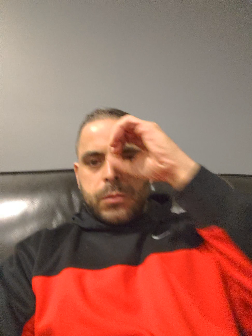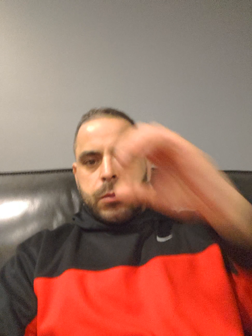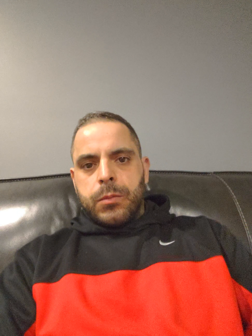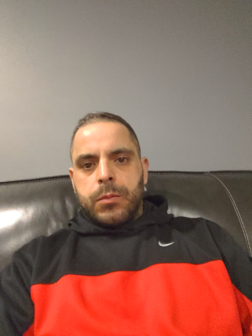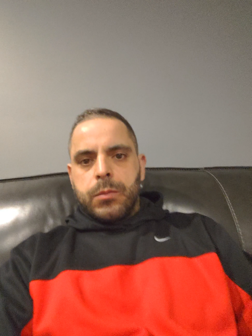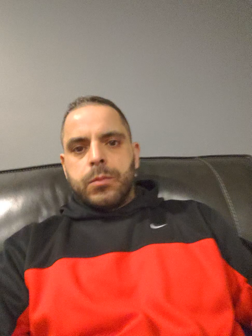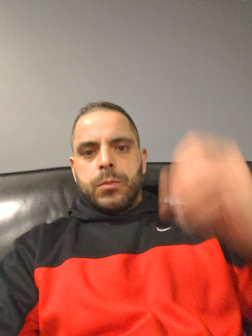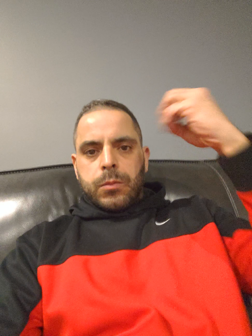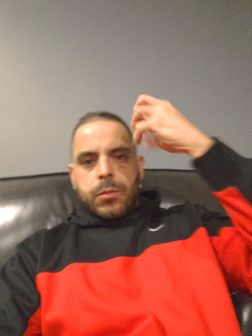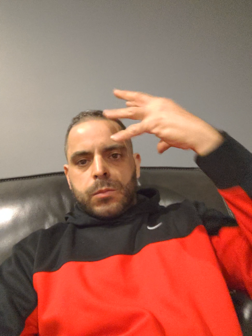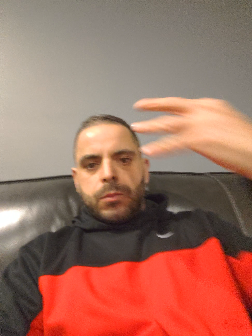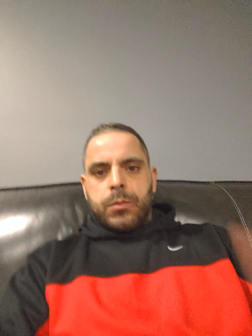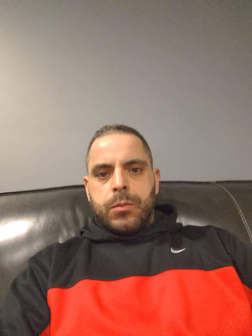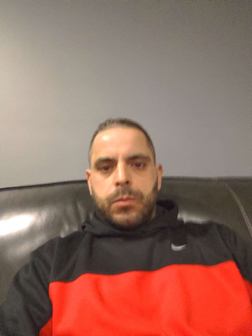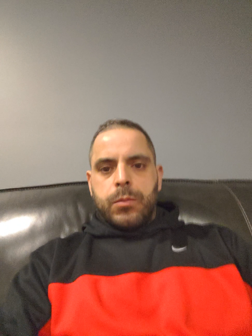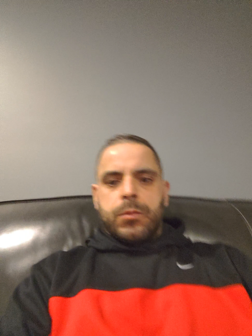shower